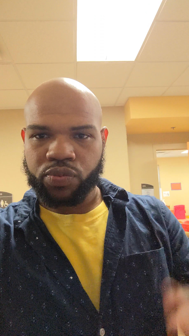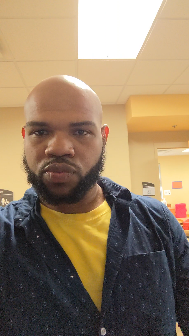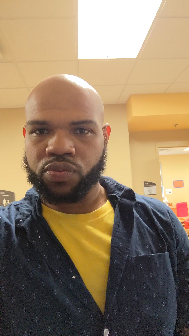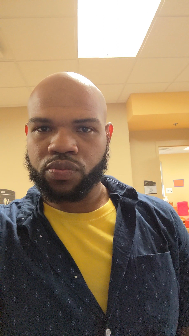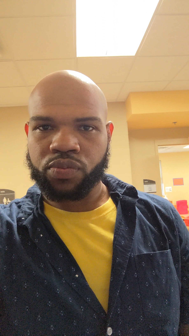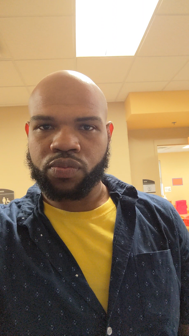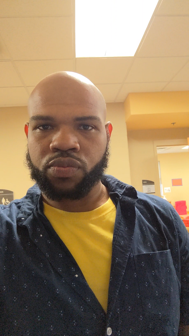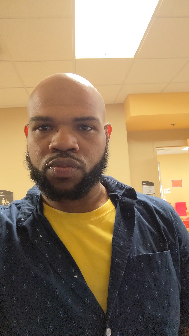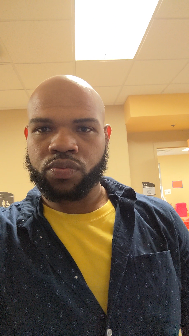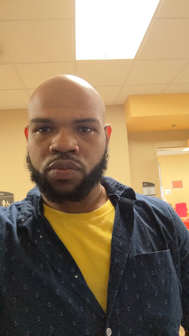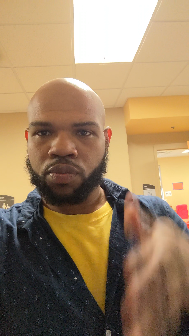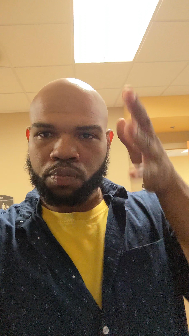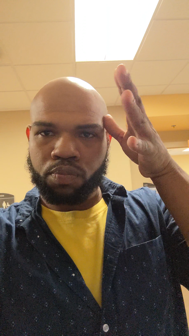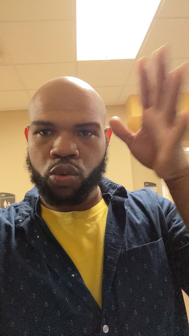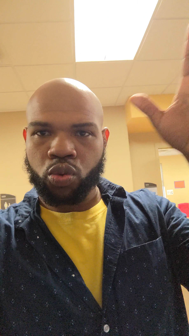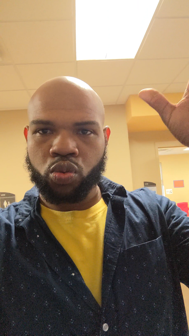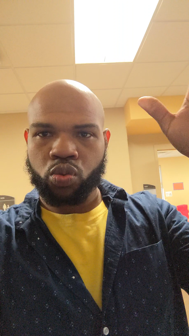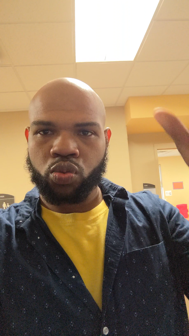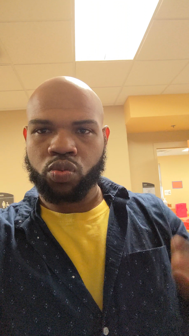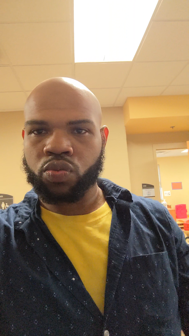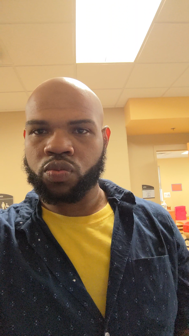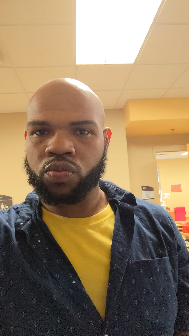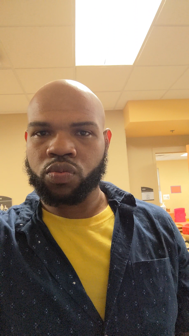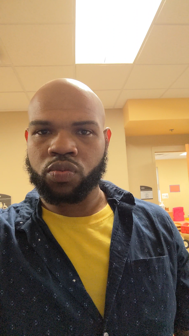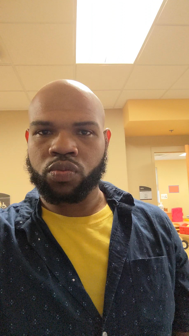moose